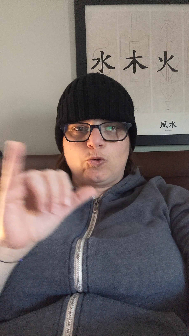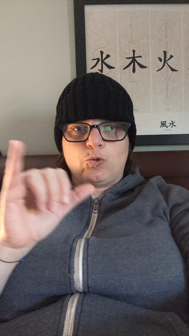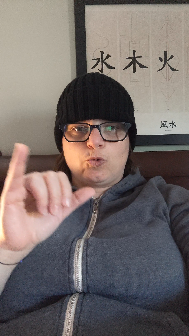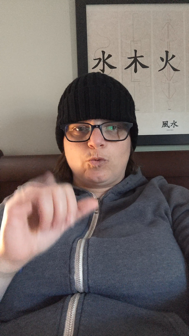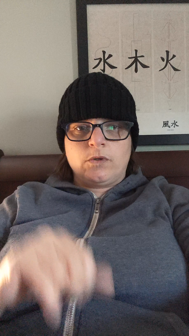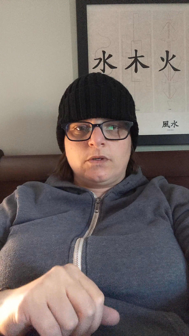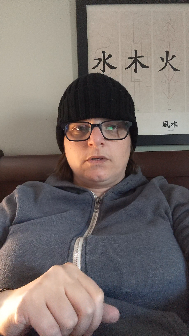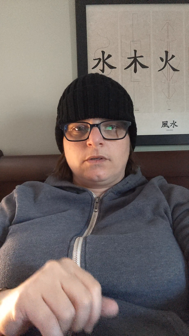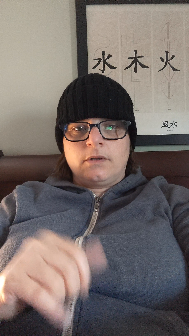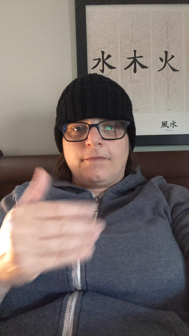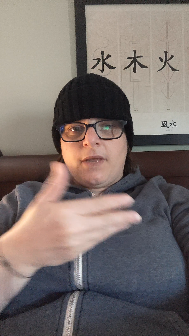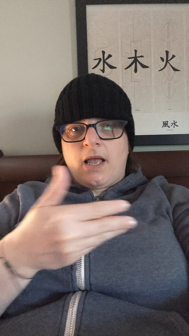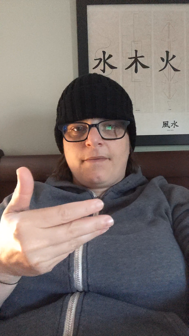baby